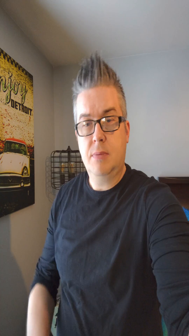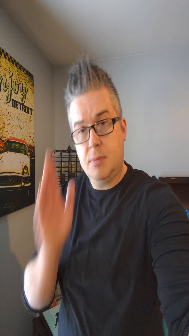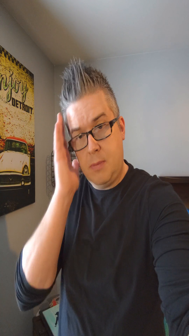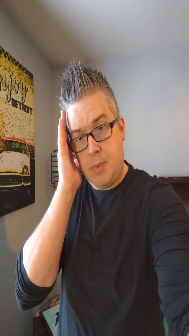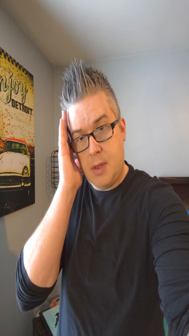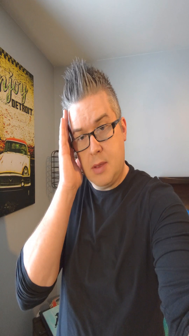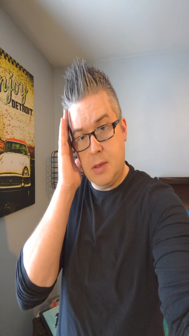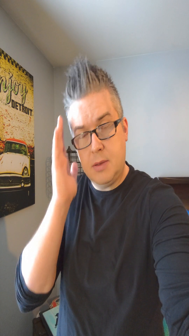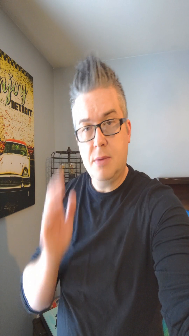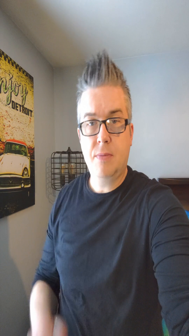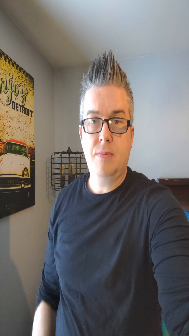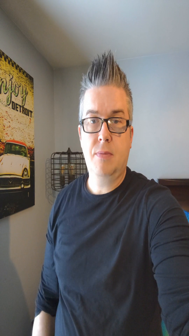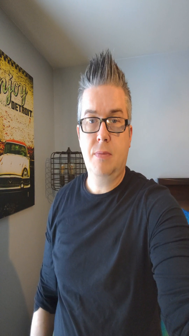bed